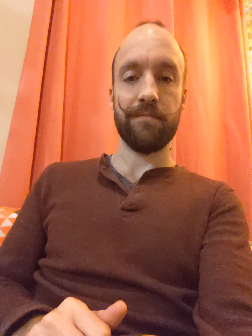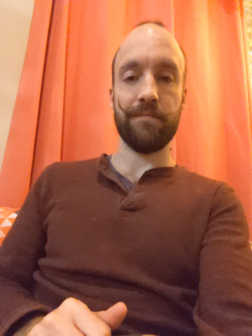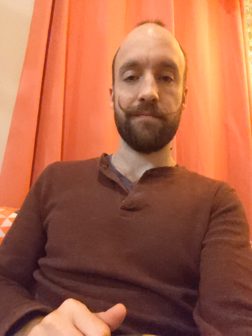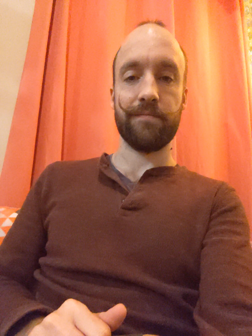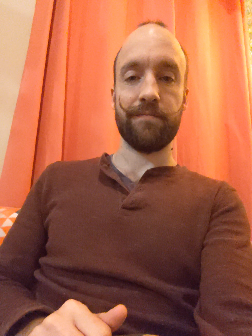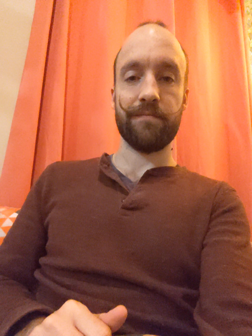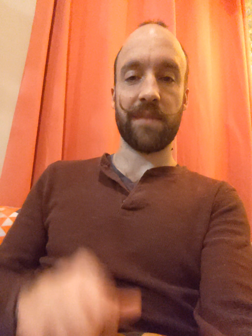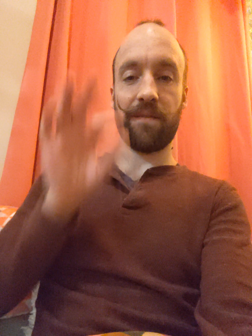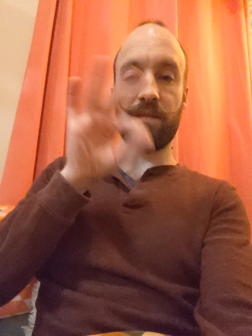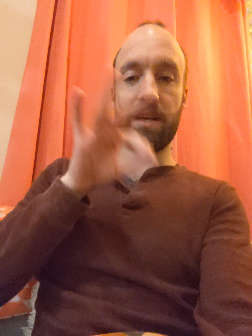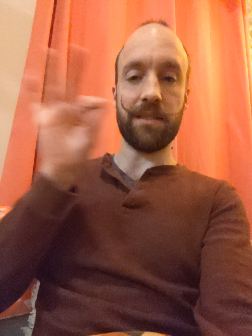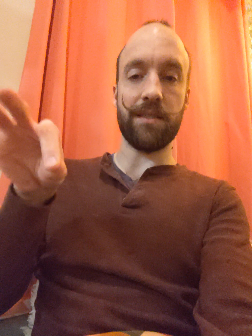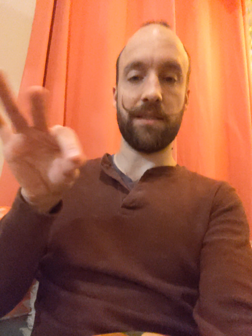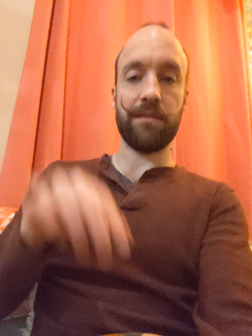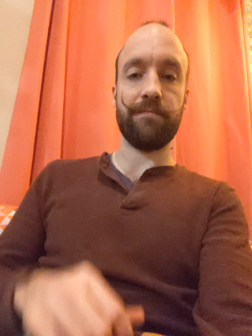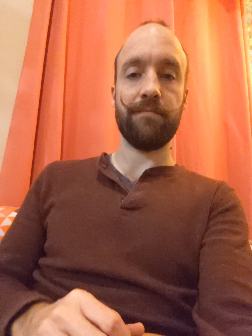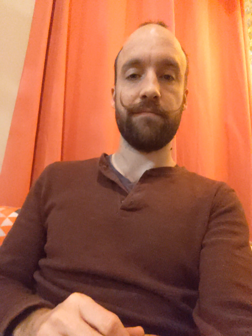french fries